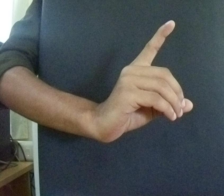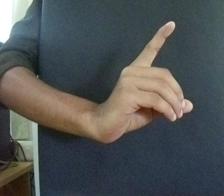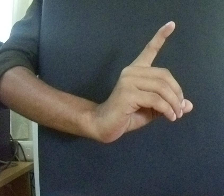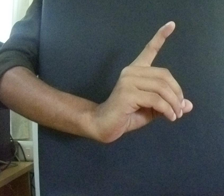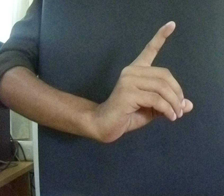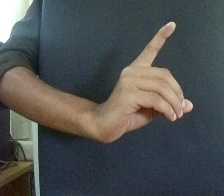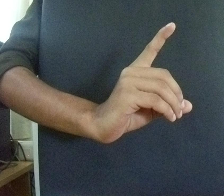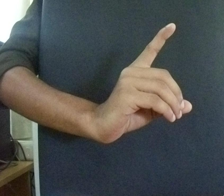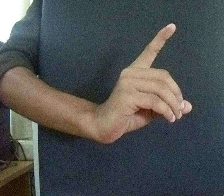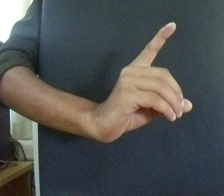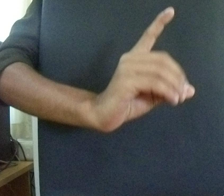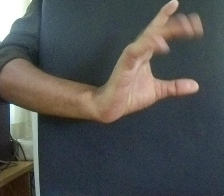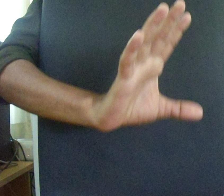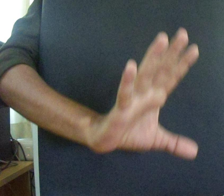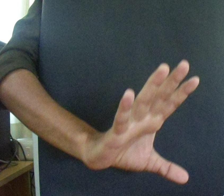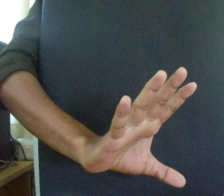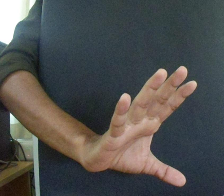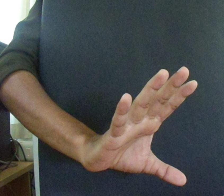hot